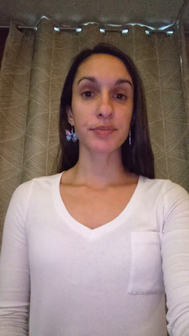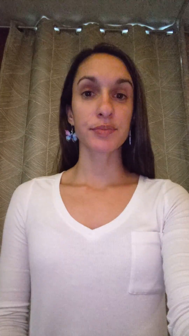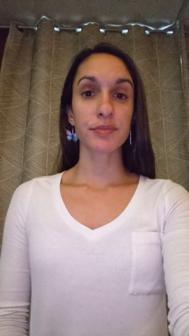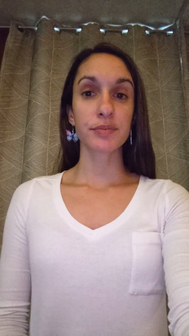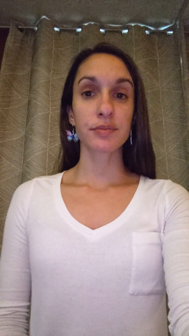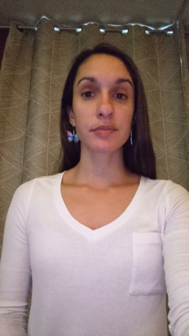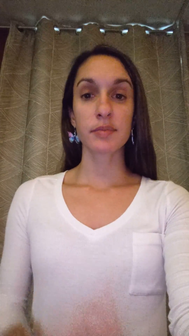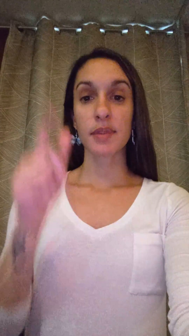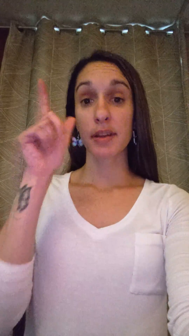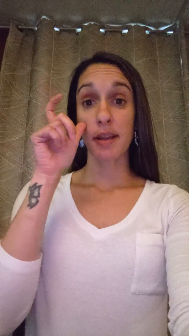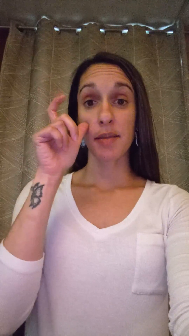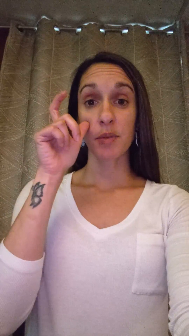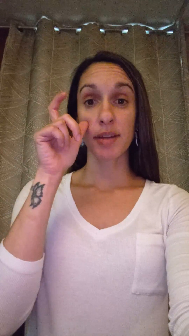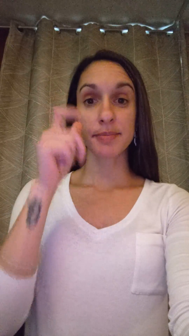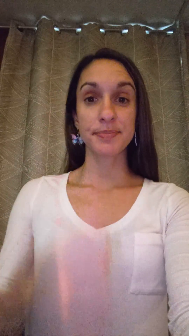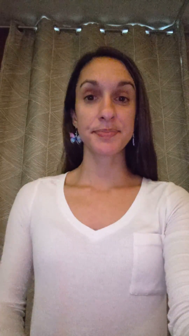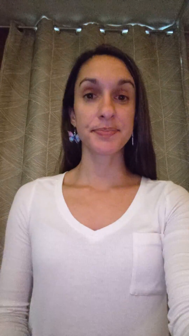camera